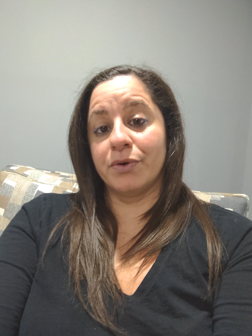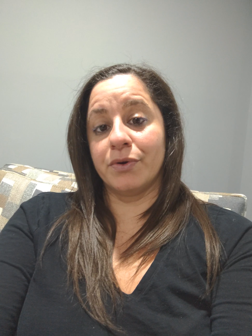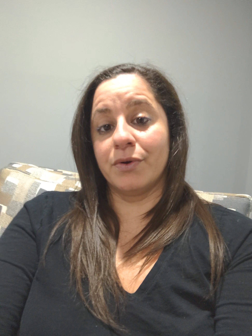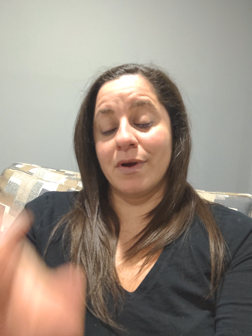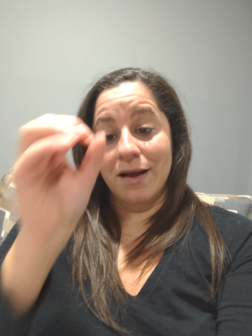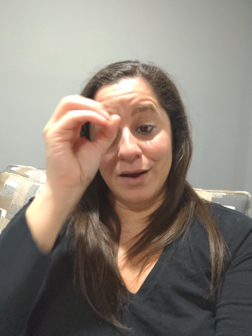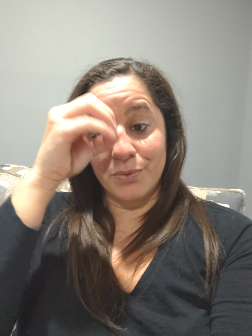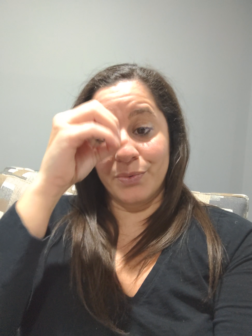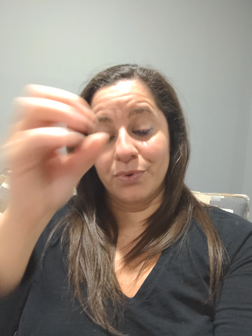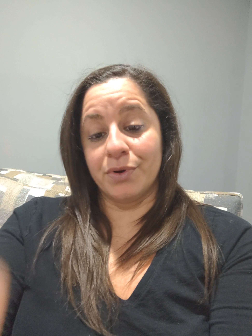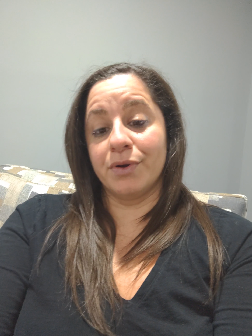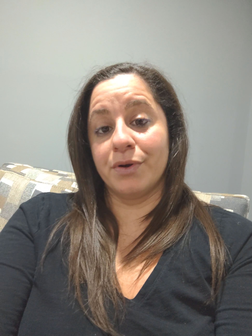owl